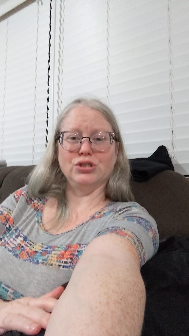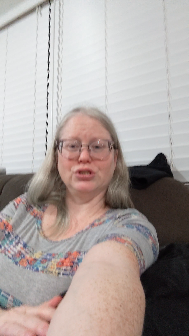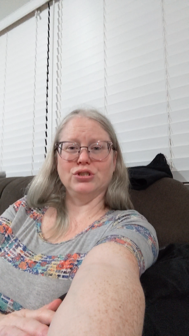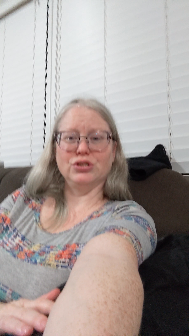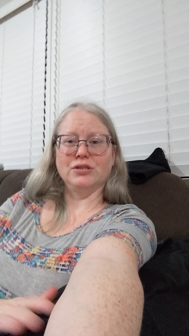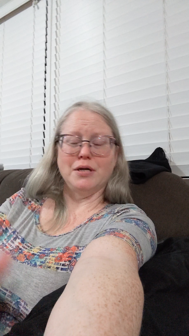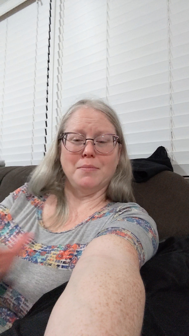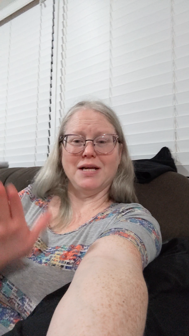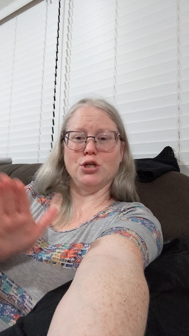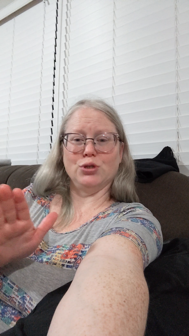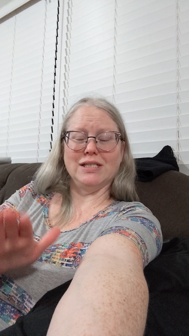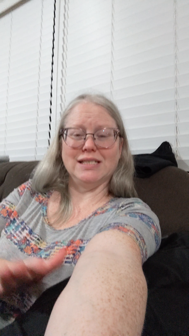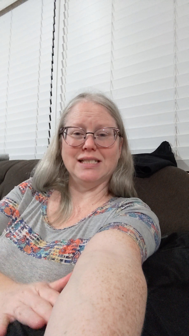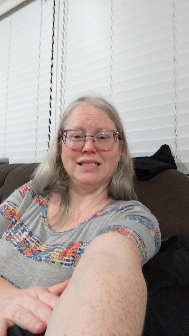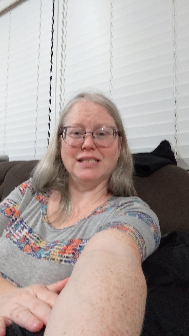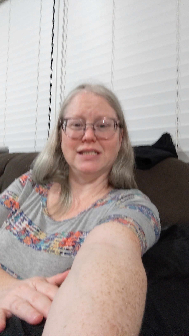penguin